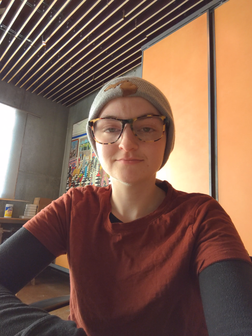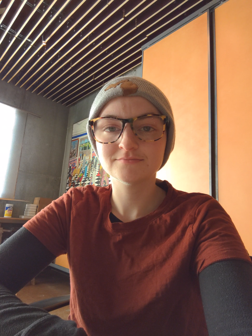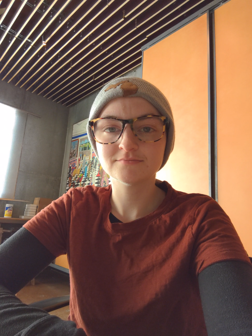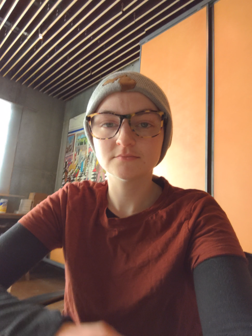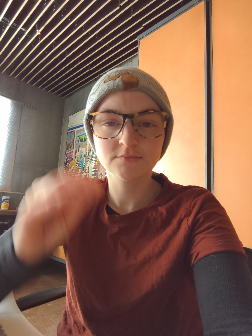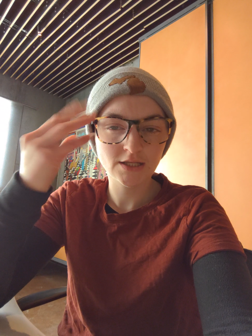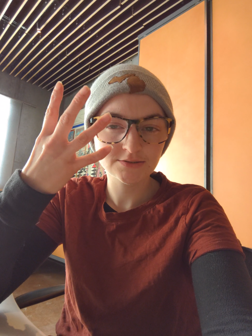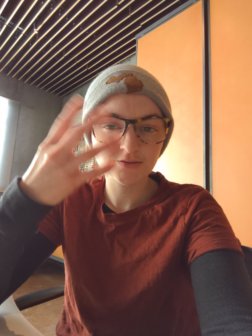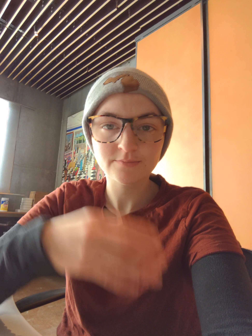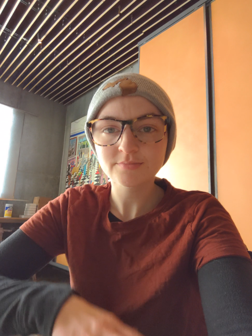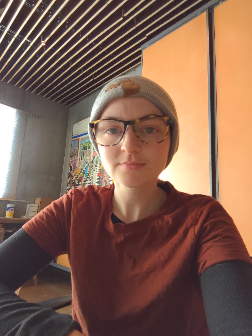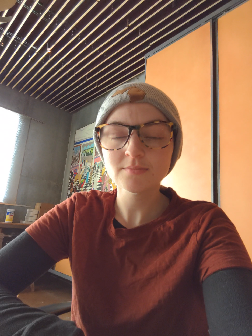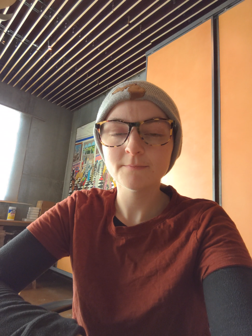sun